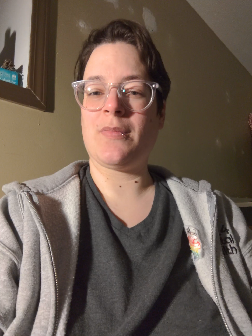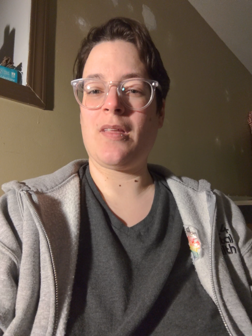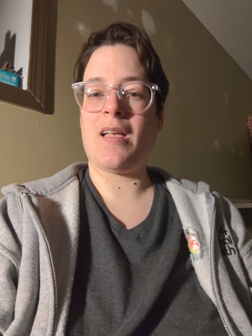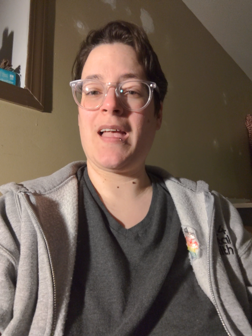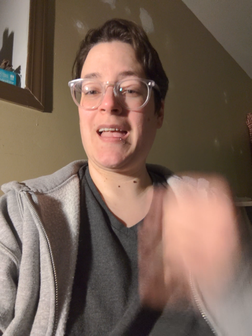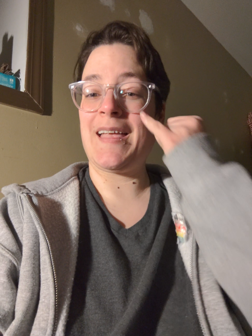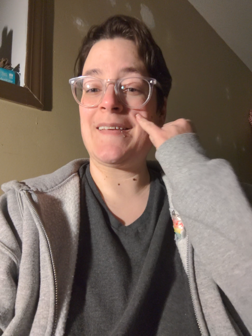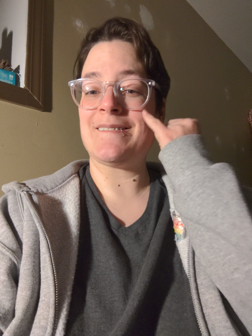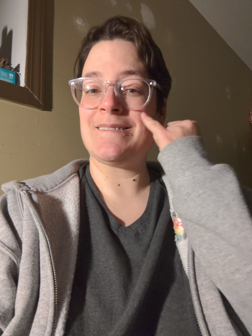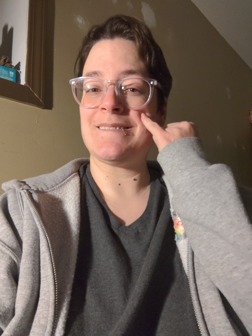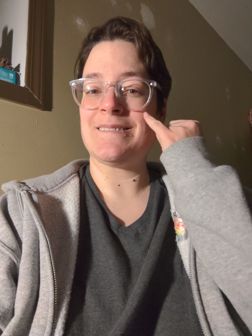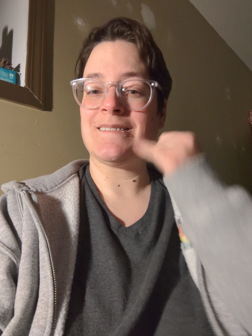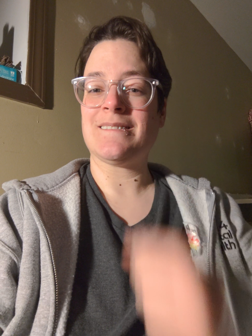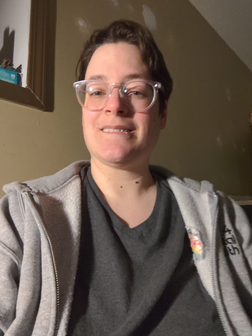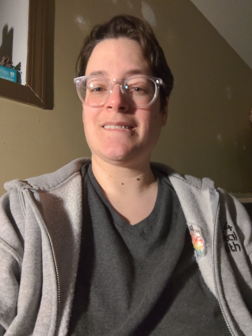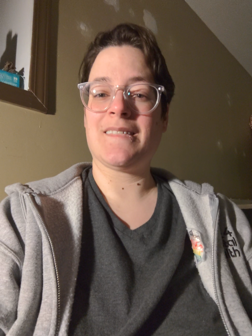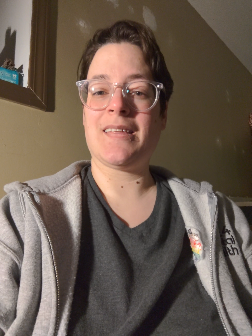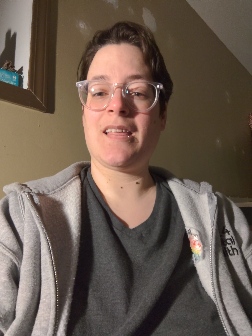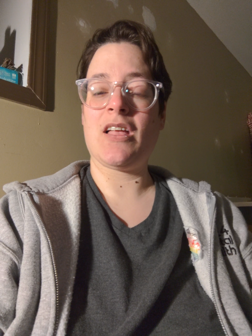if